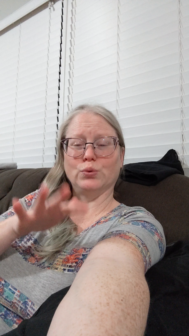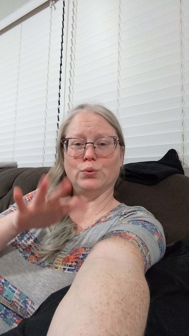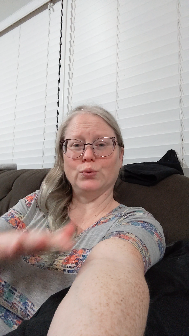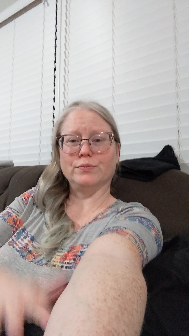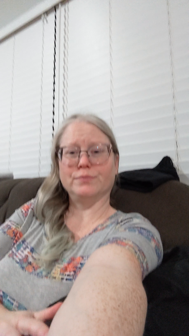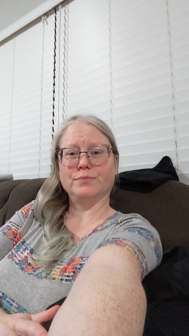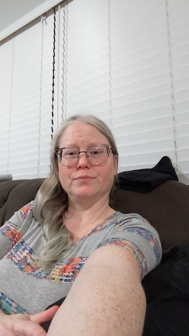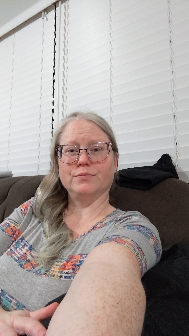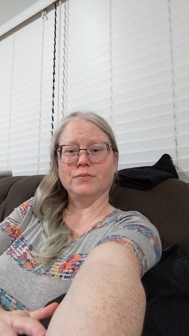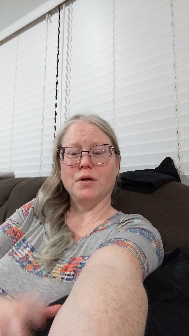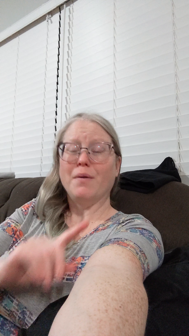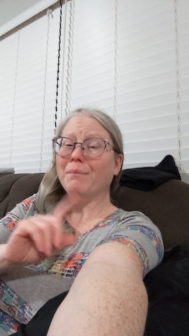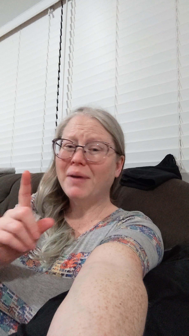but